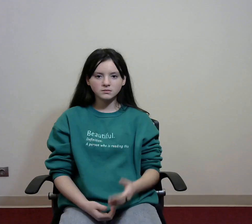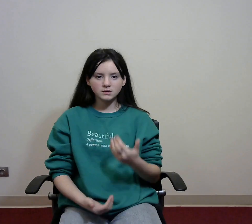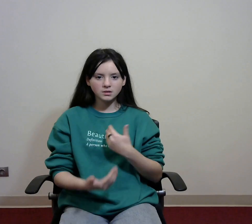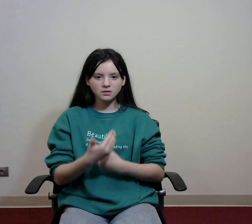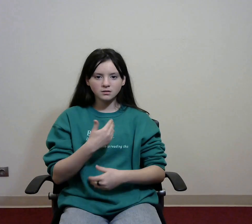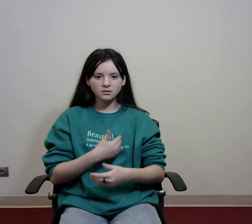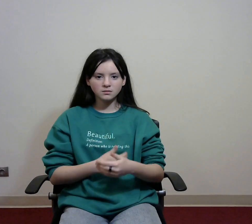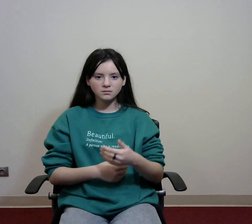əlil